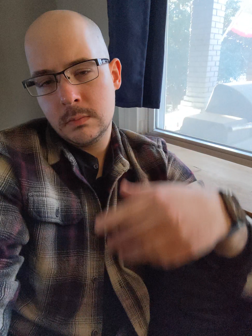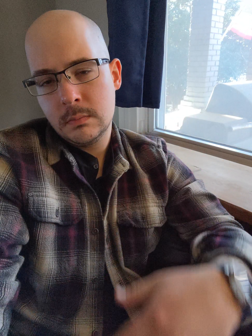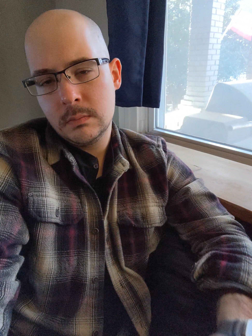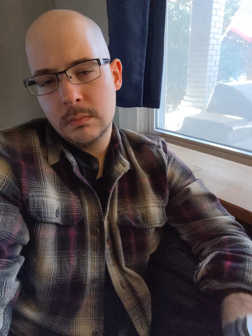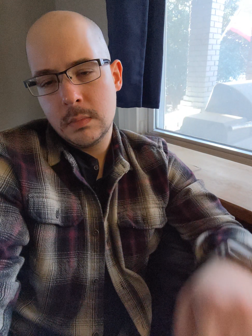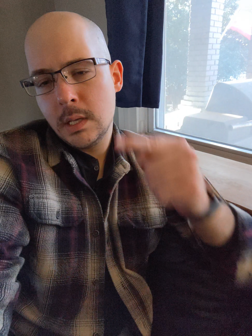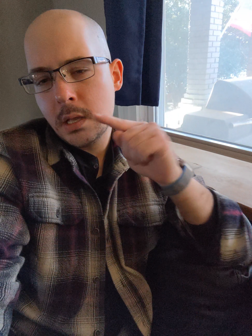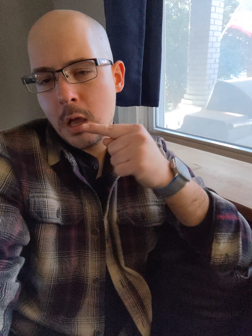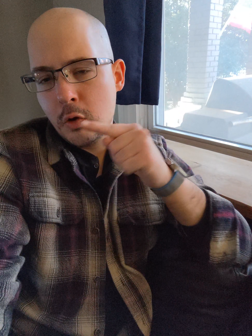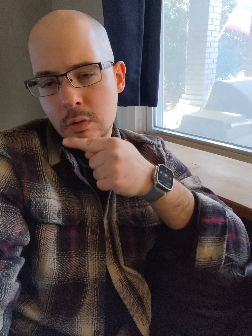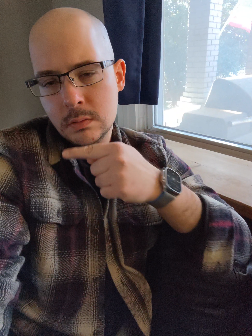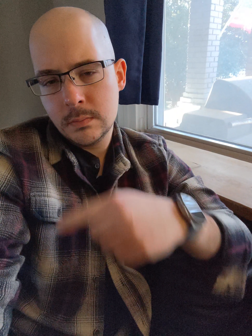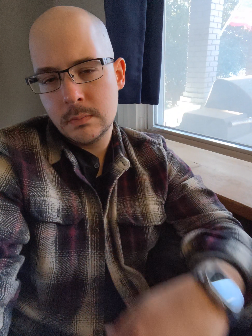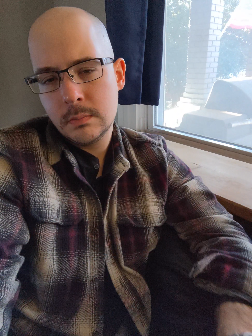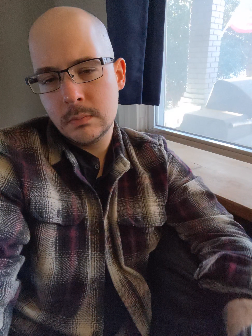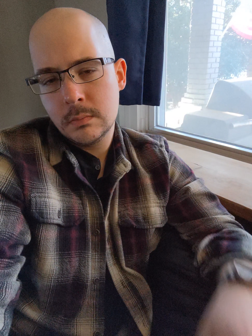carrot